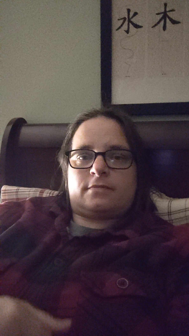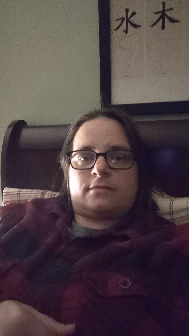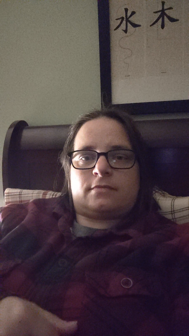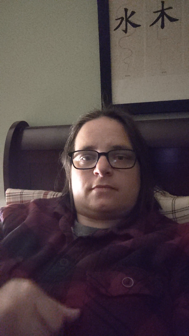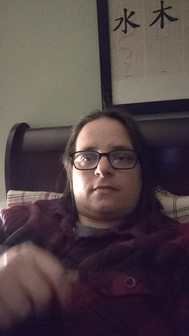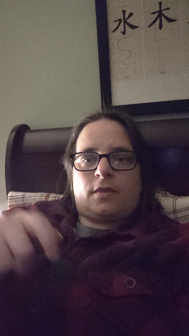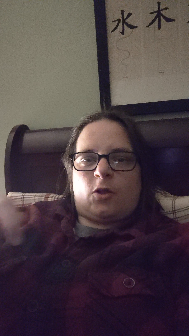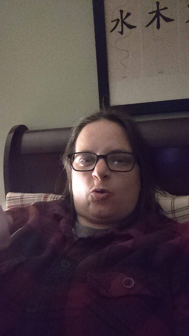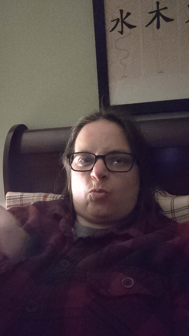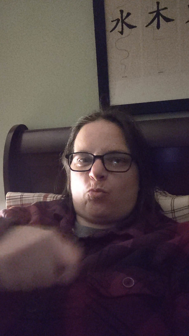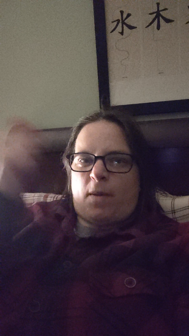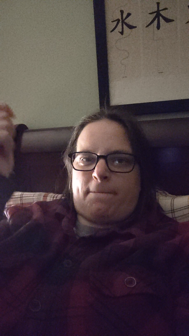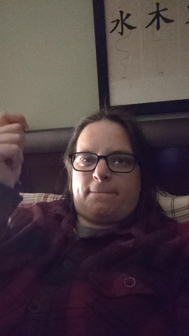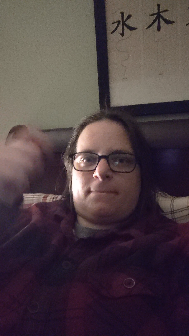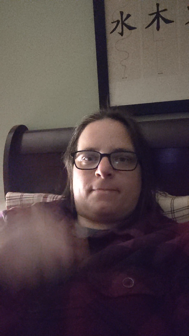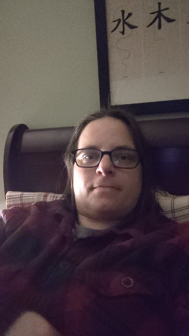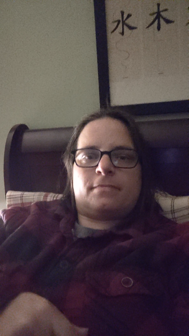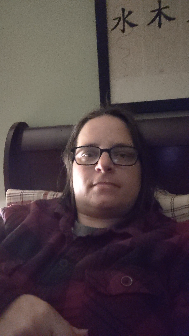rip